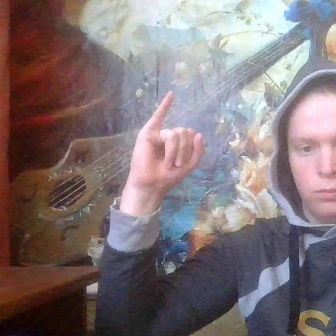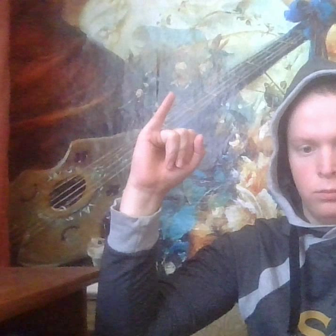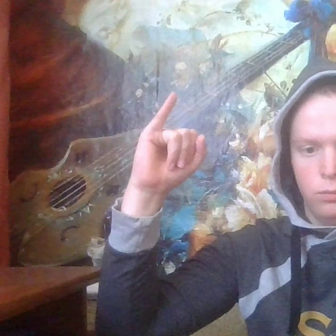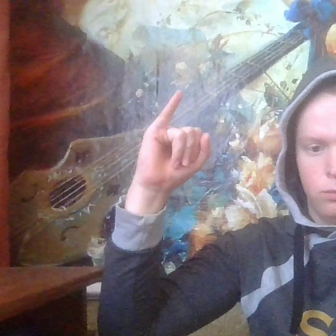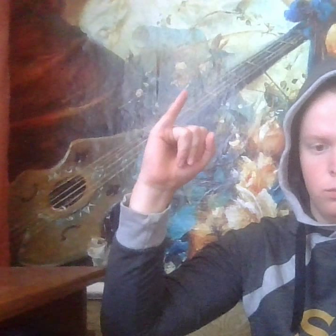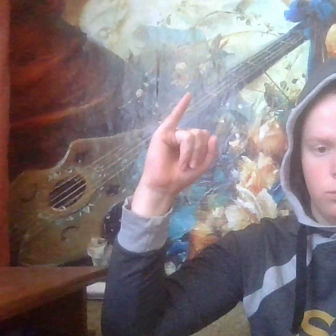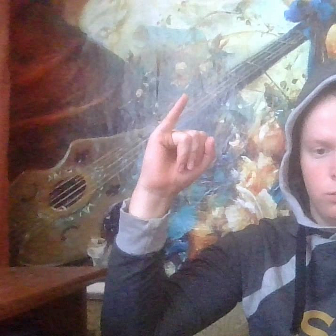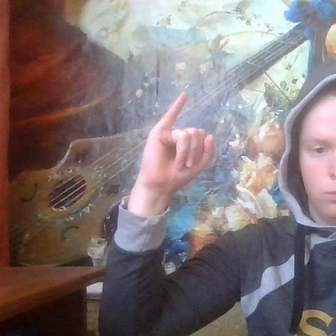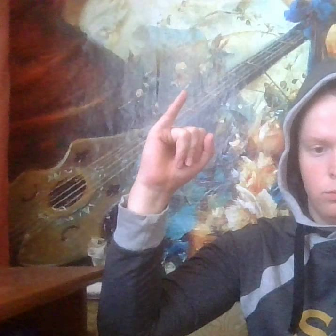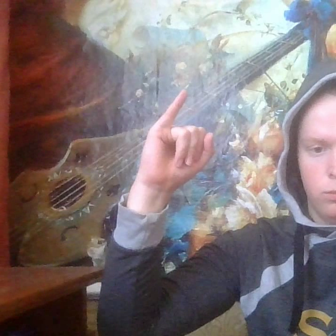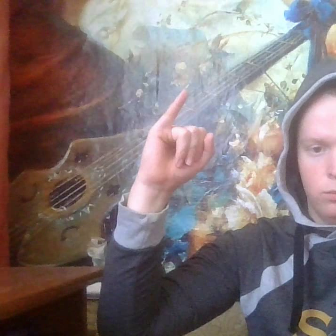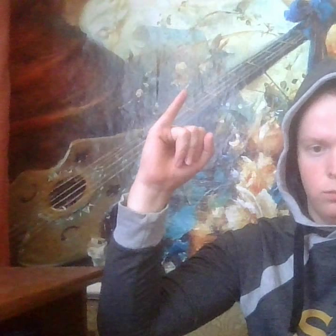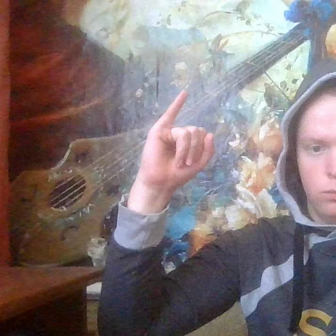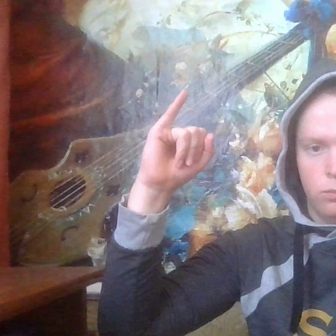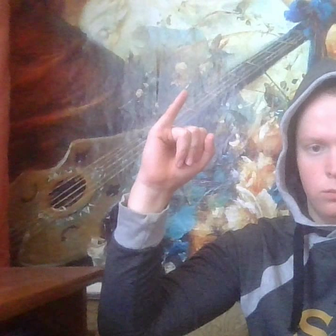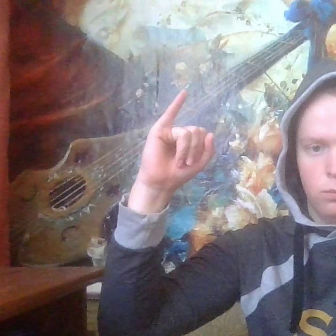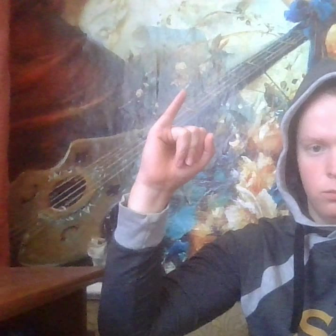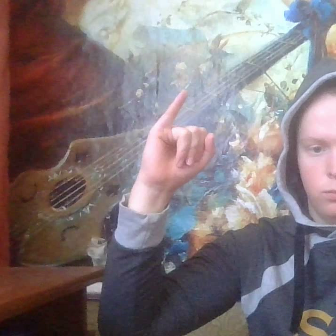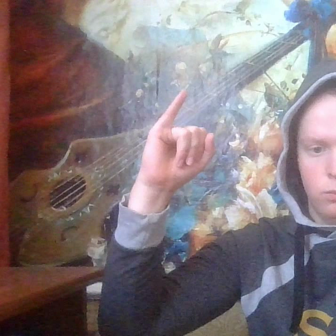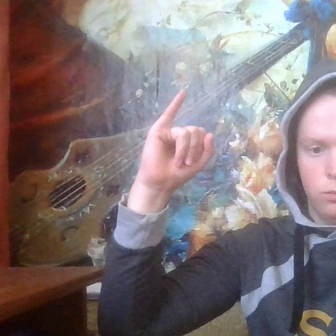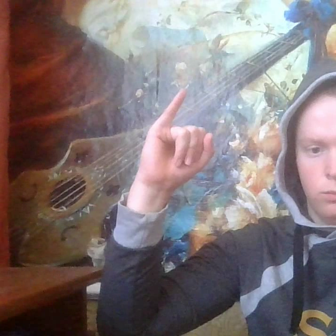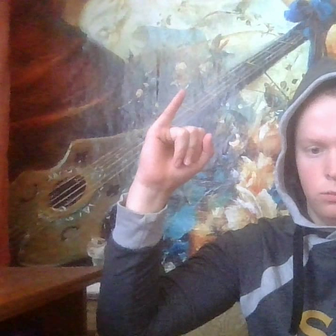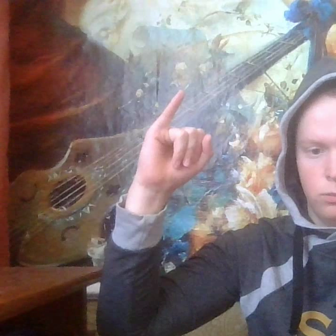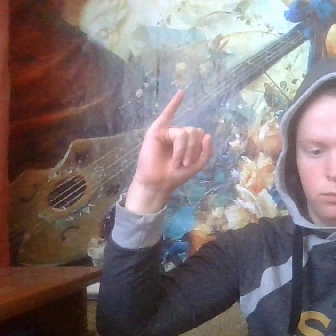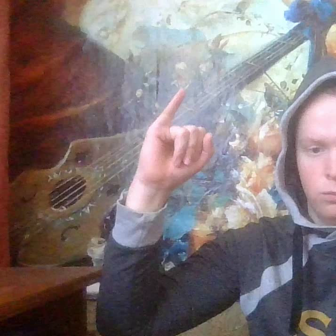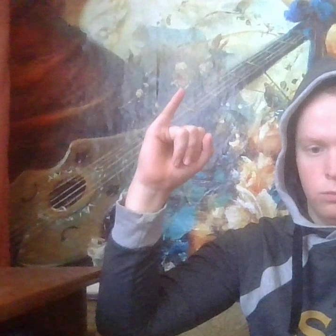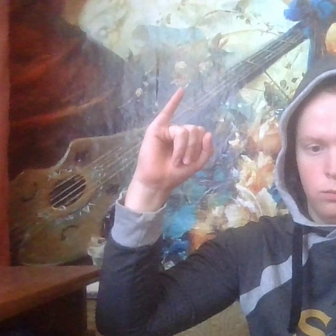І